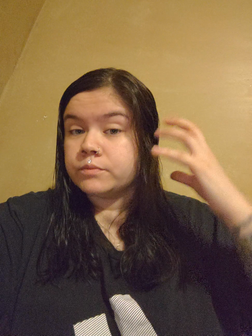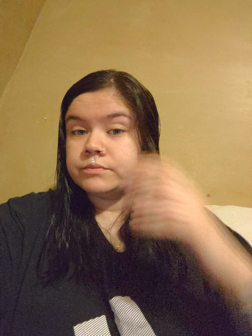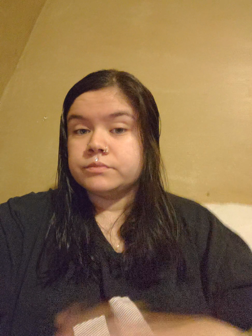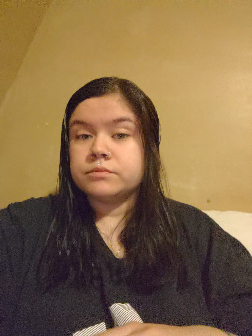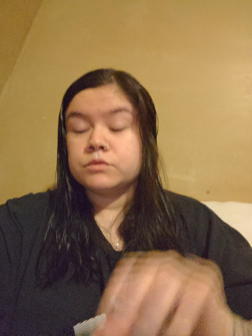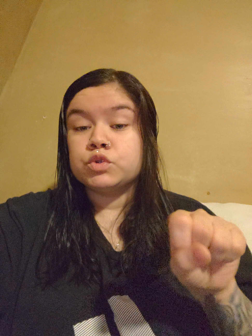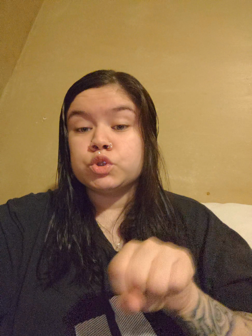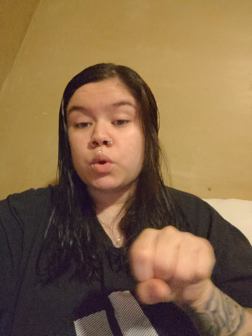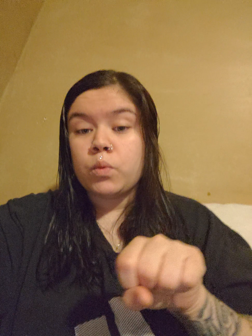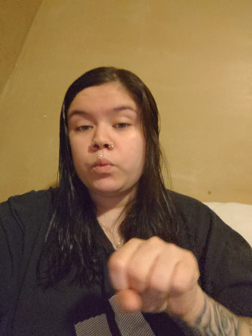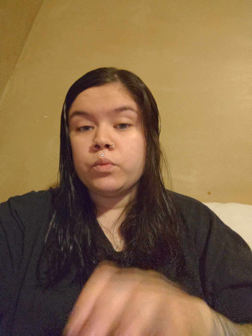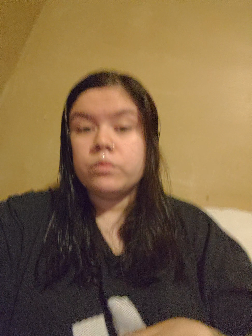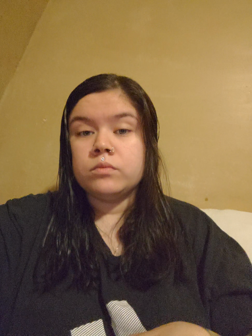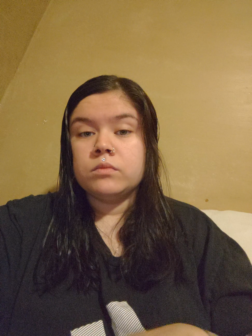shoe